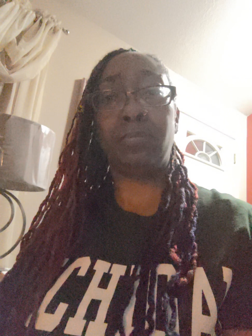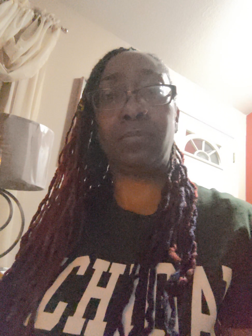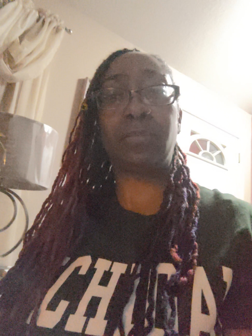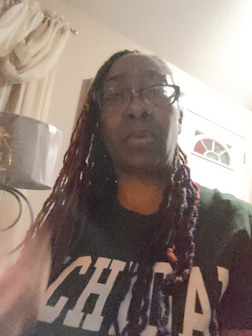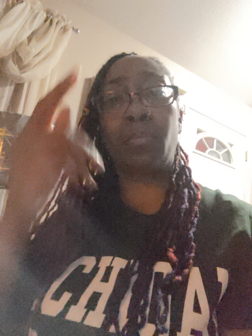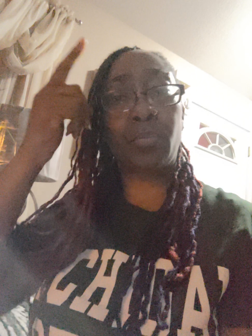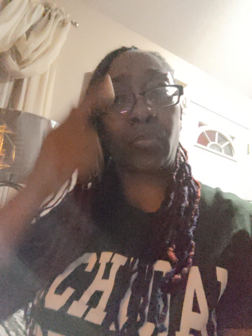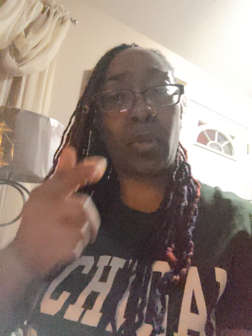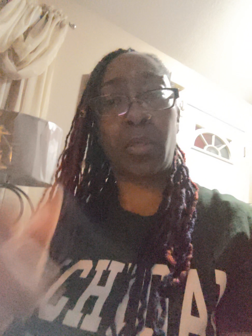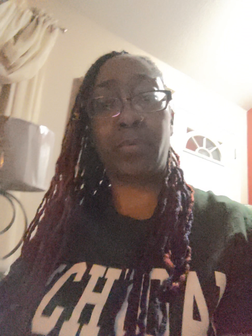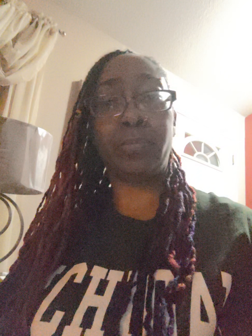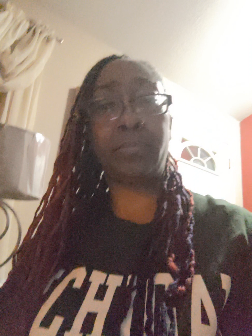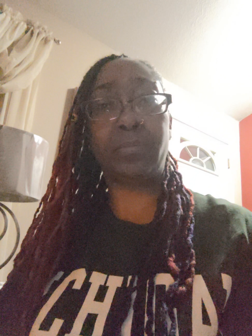brother